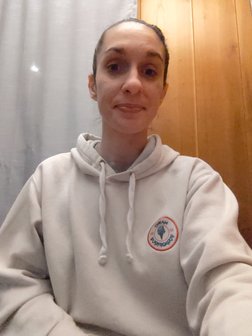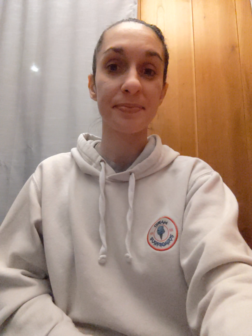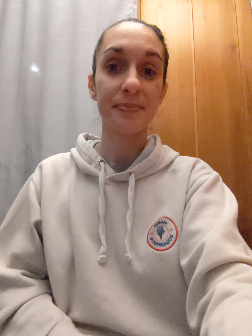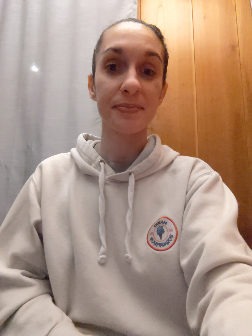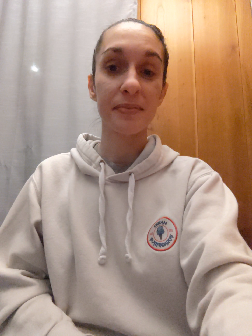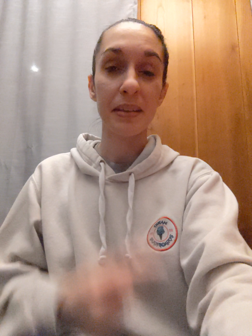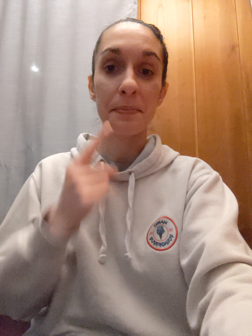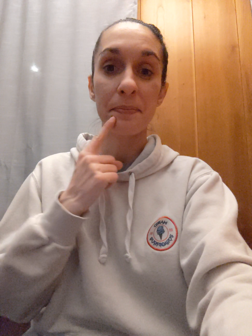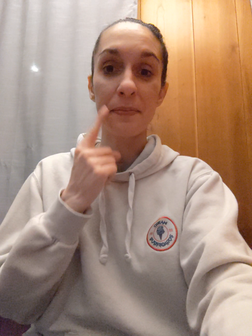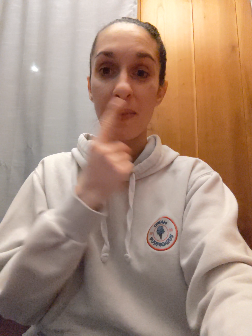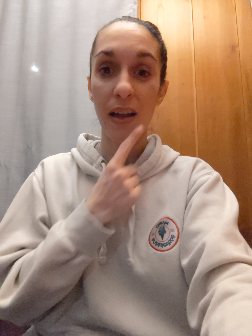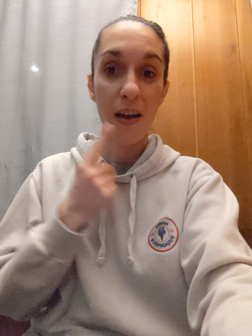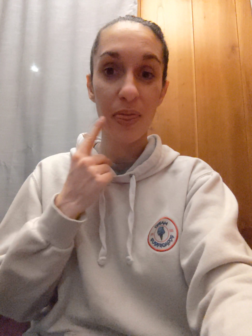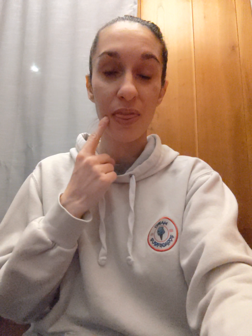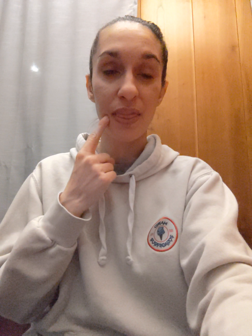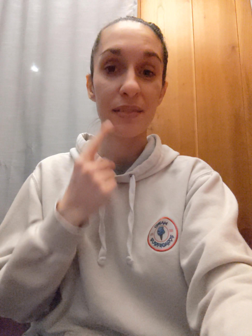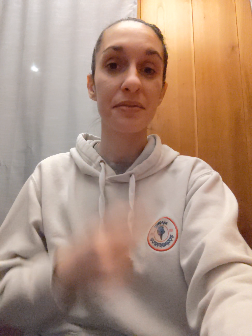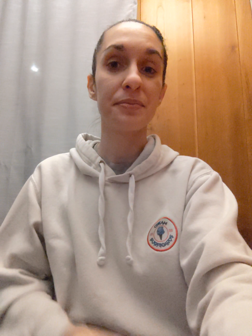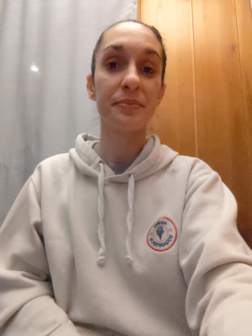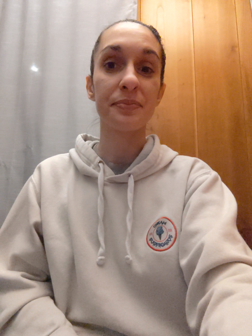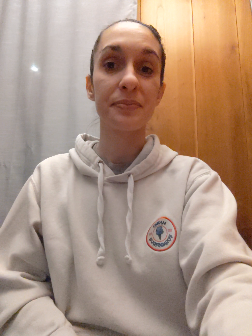mouth